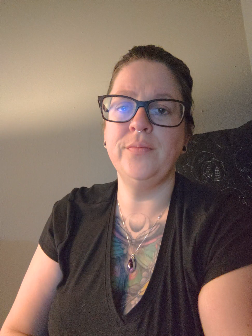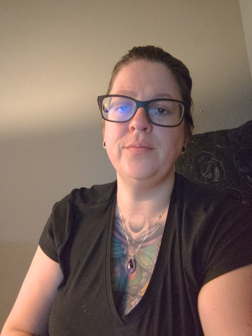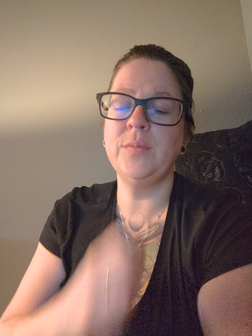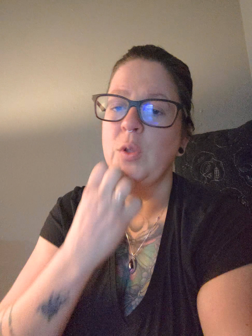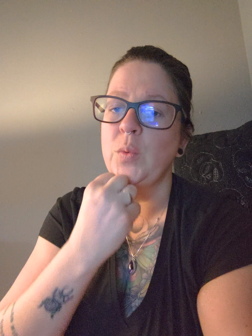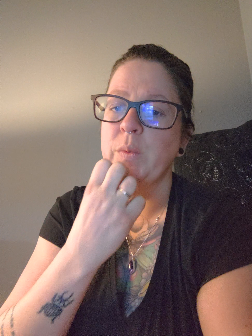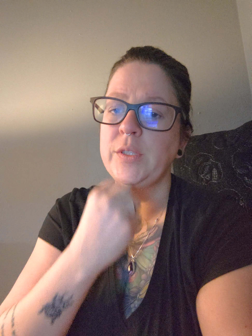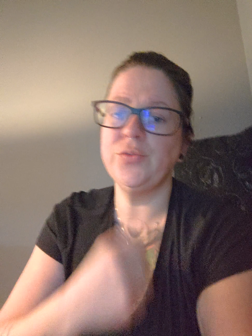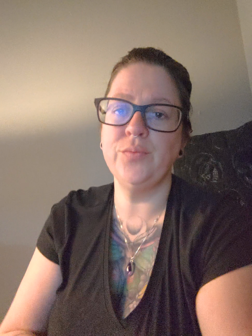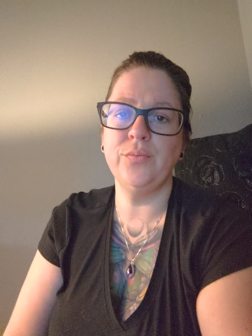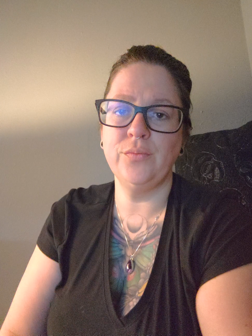underwear